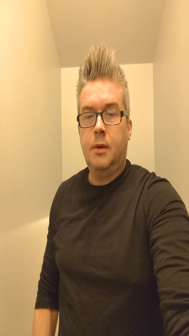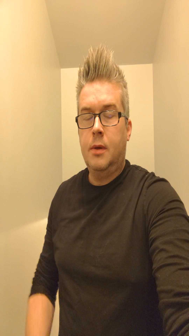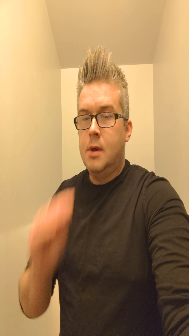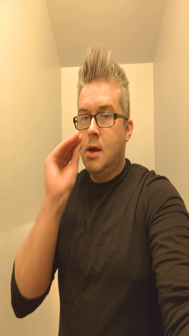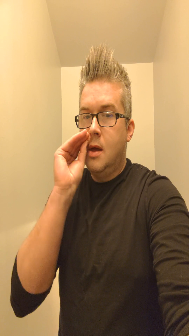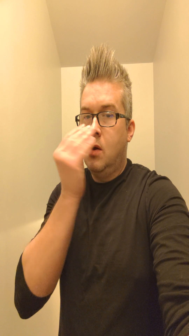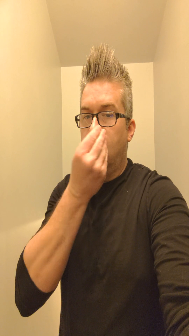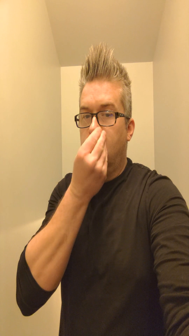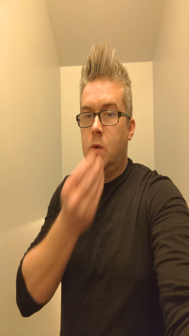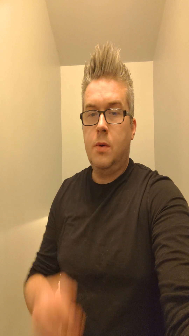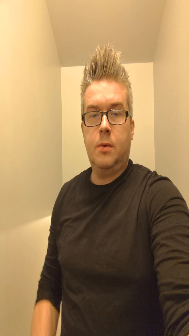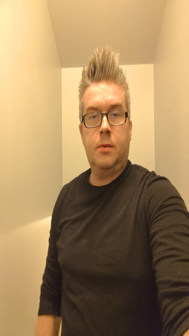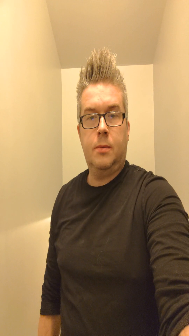flower